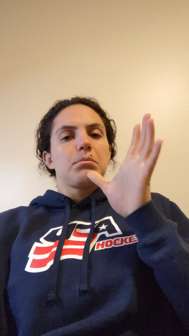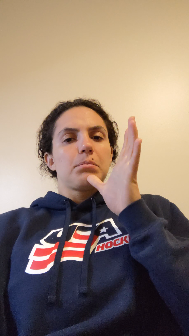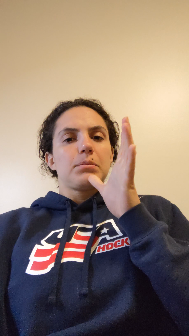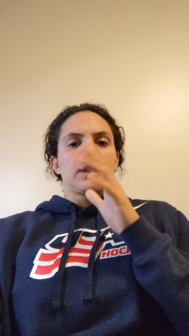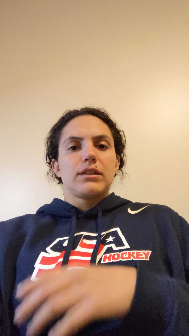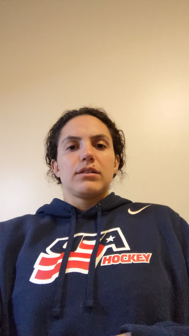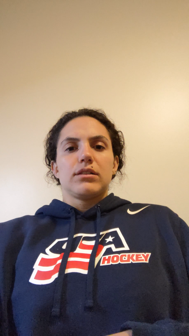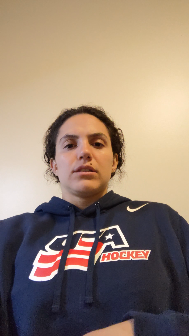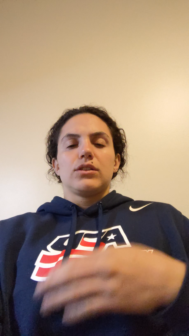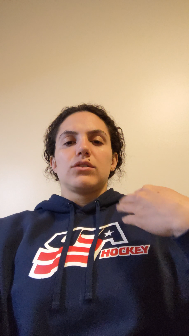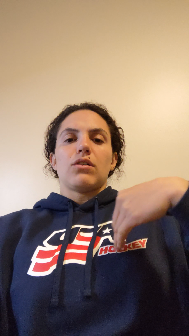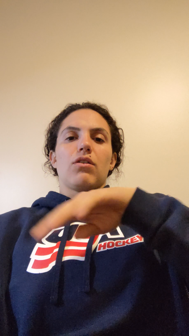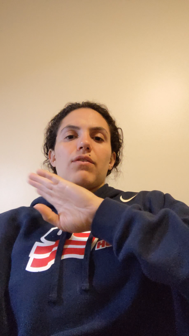scarf